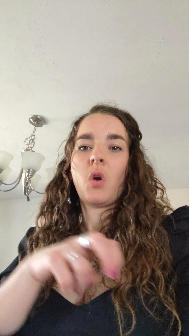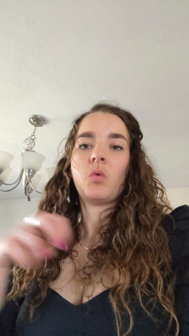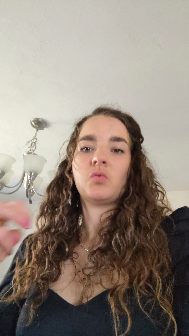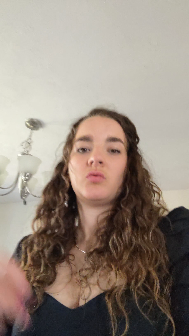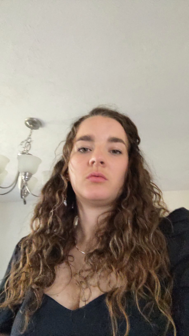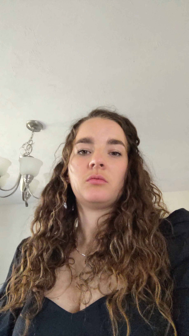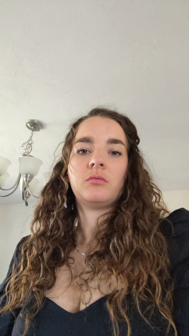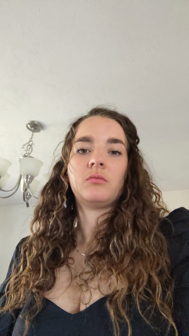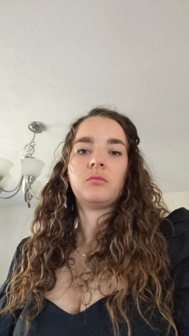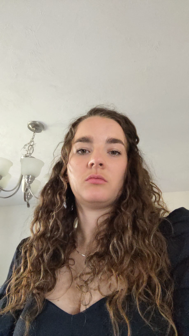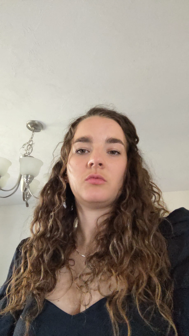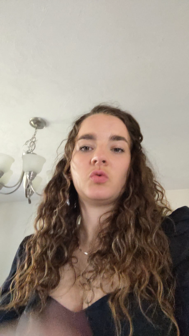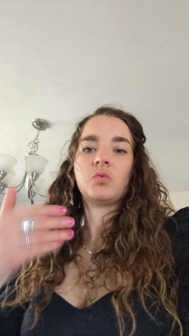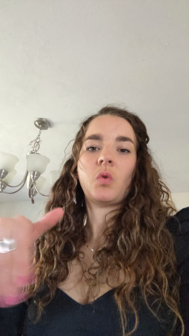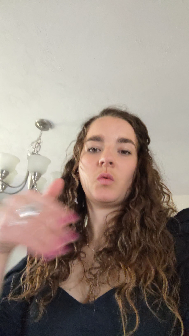shorts